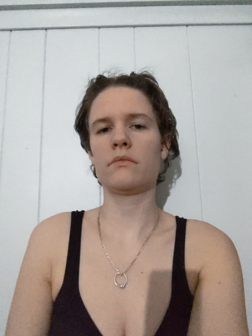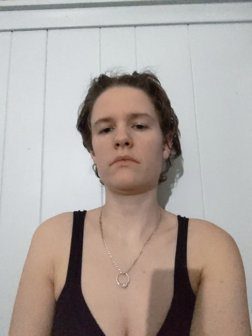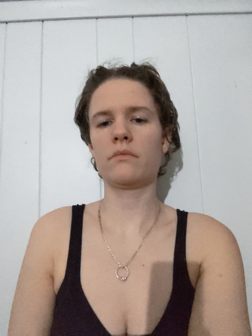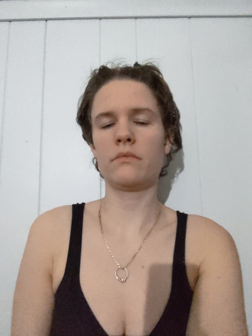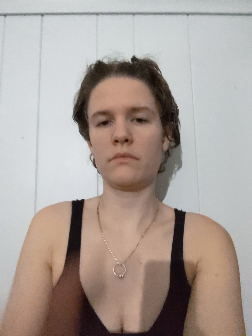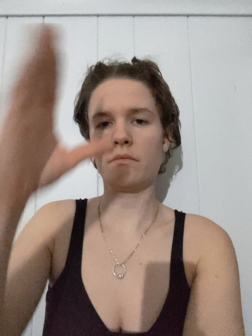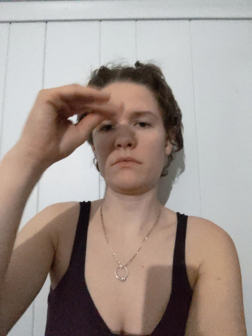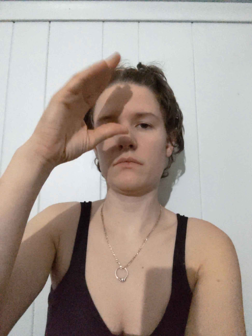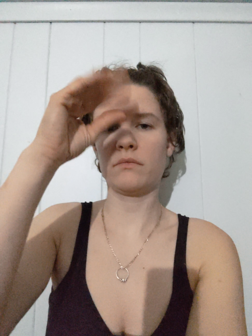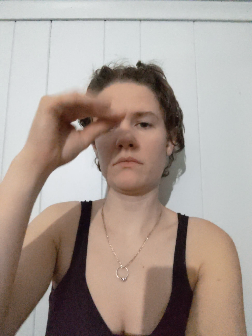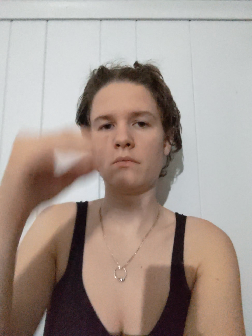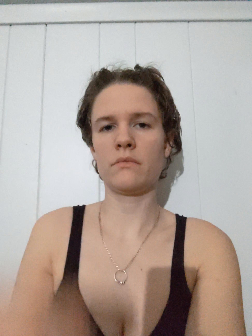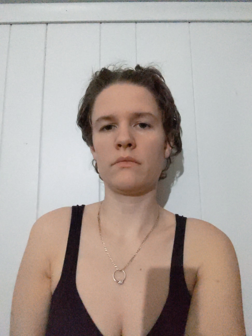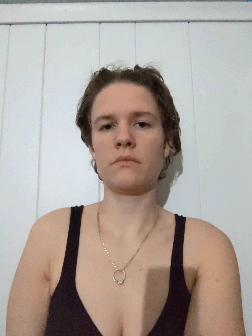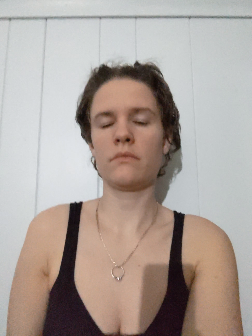boy